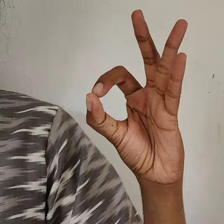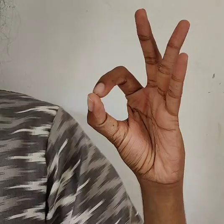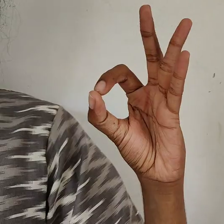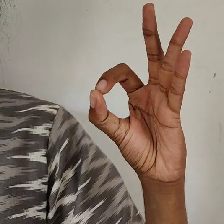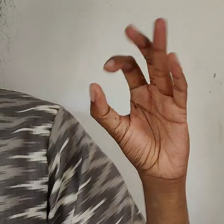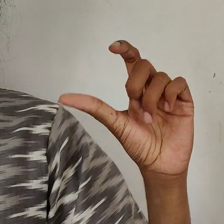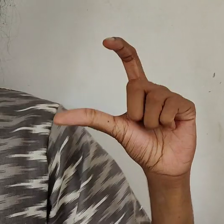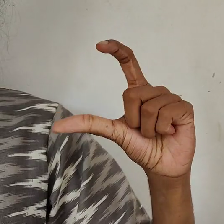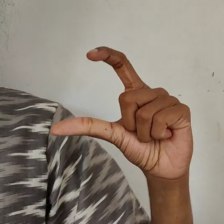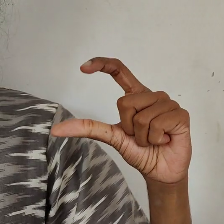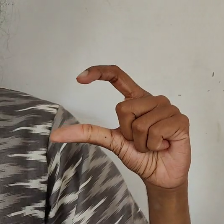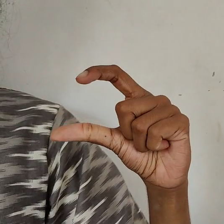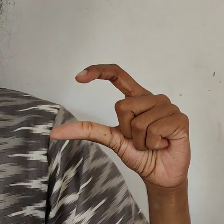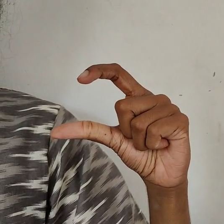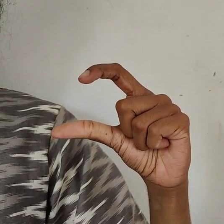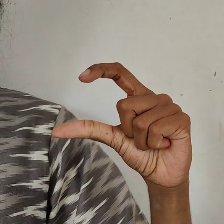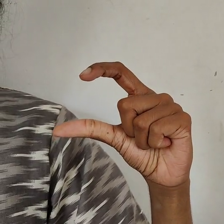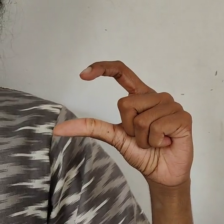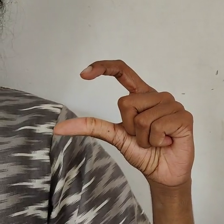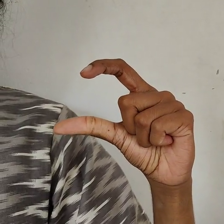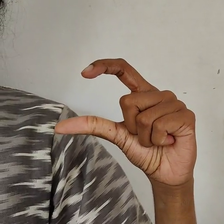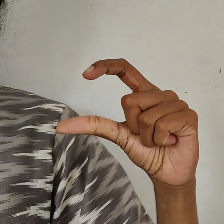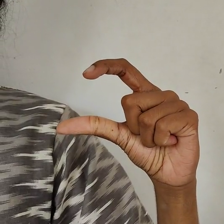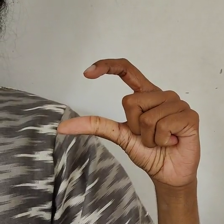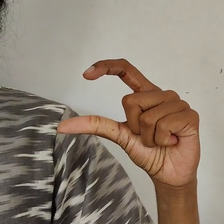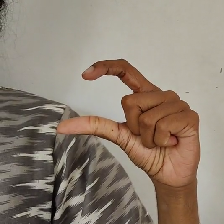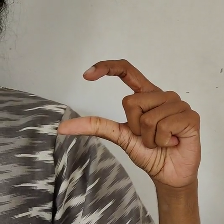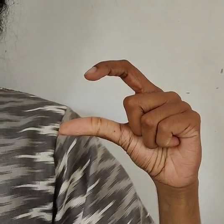ഓ